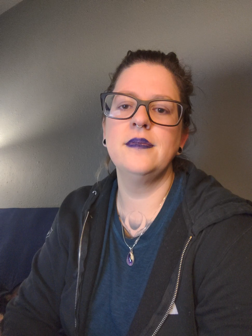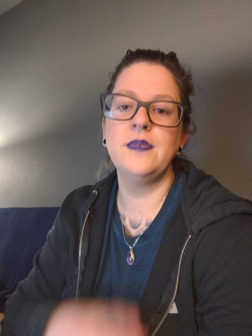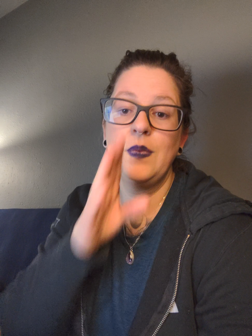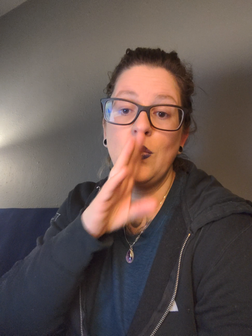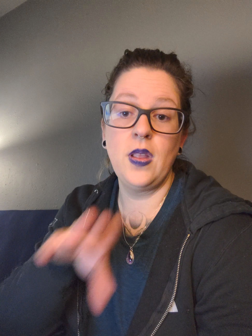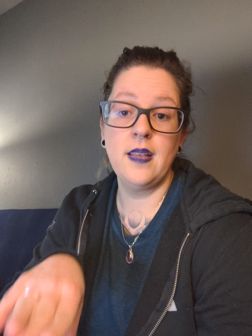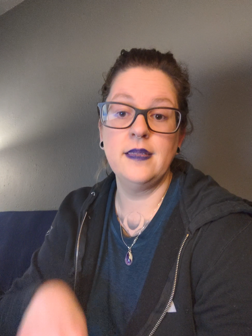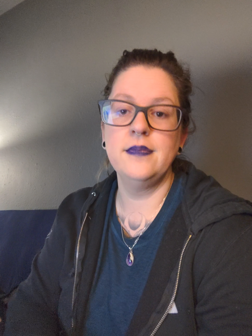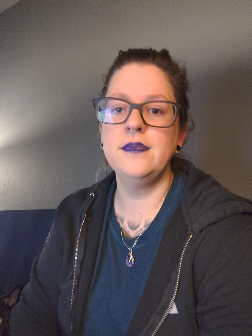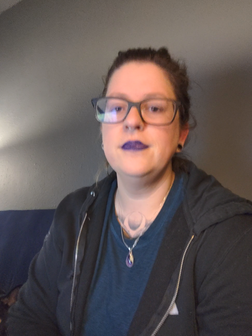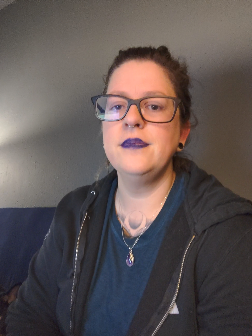quiet